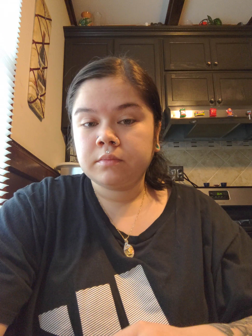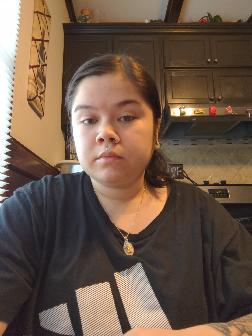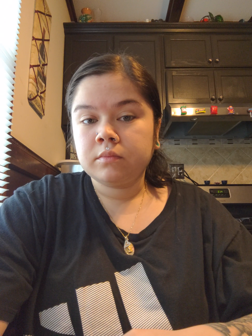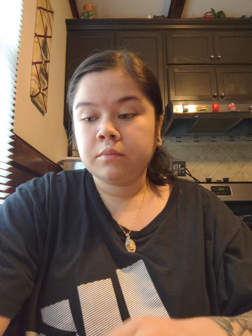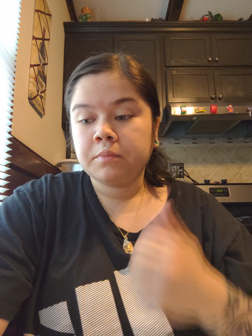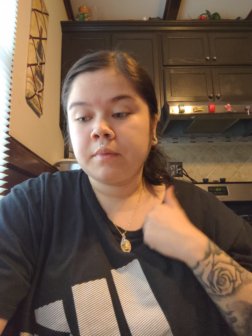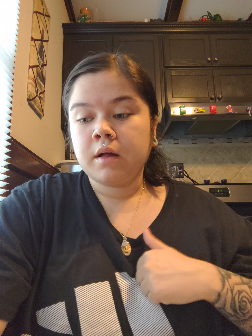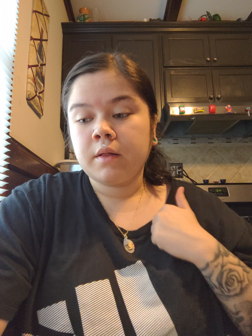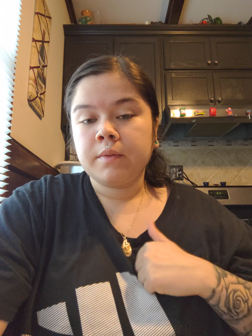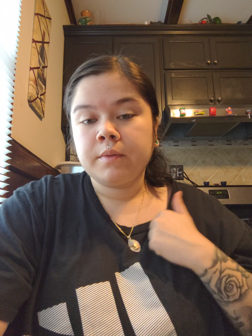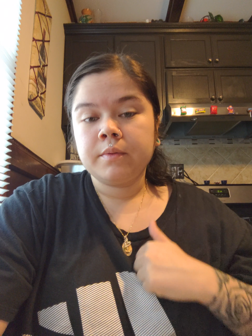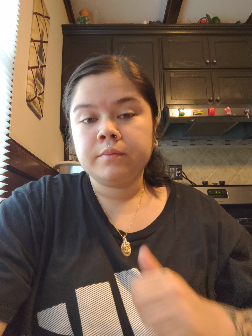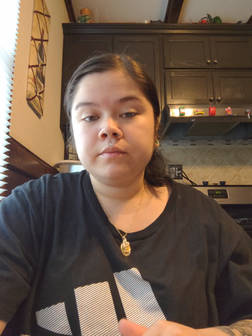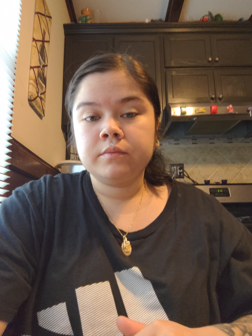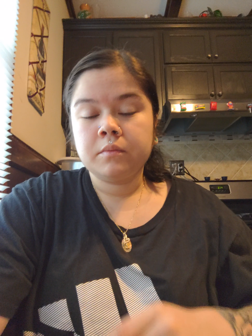bath